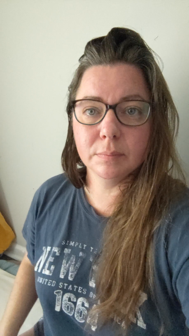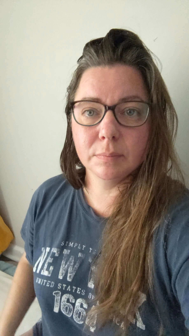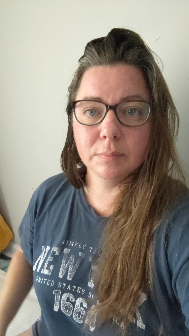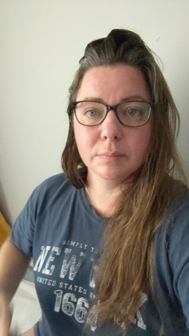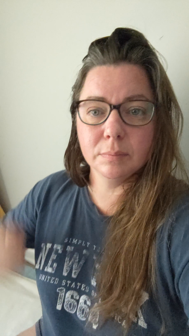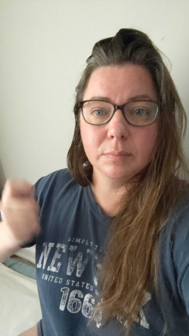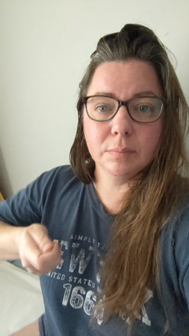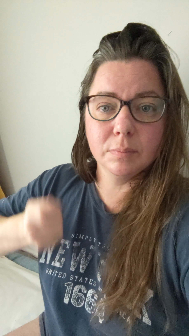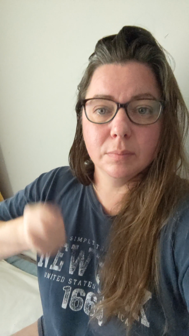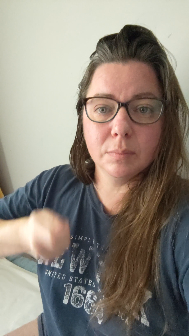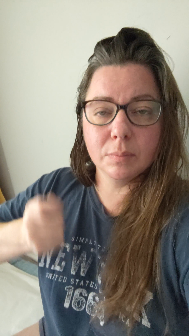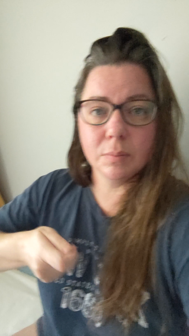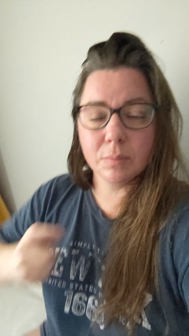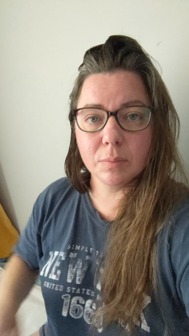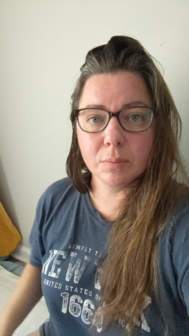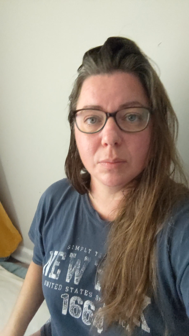cart